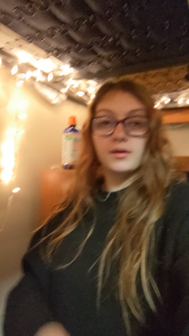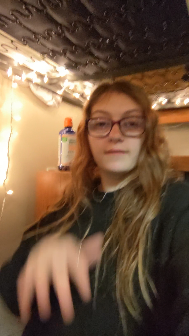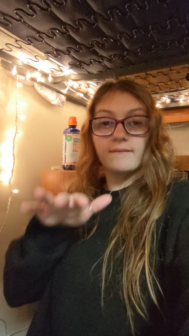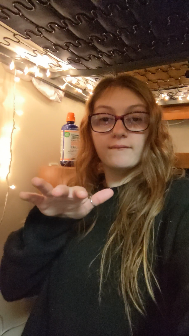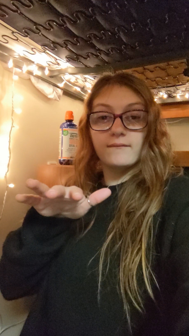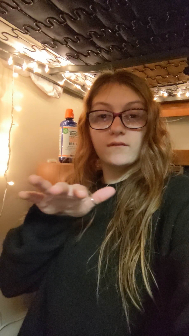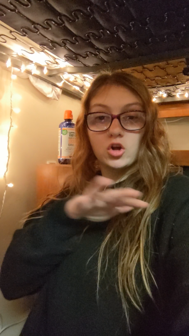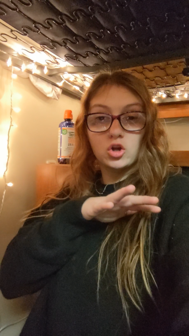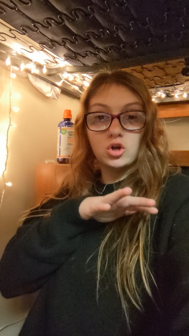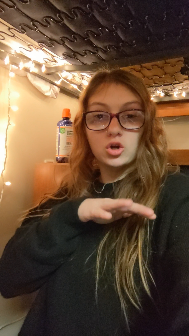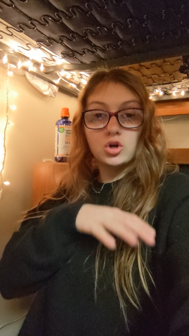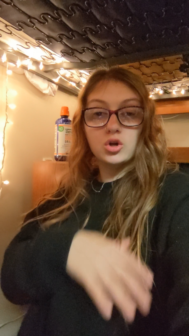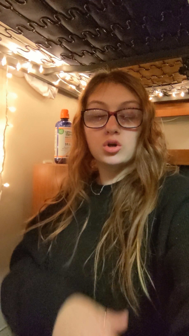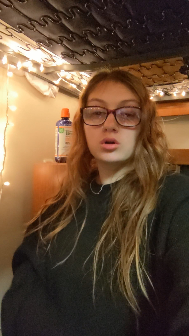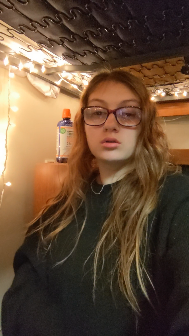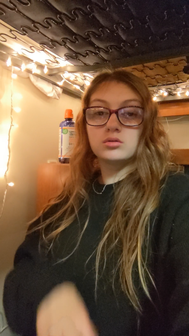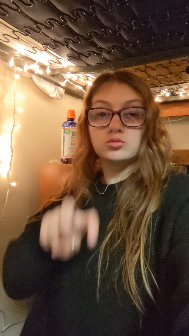full